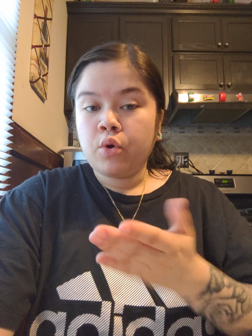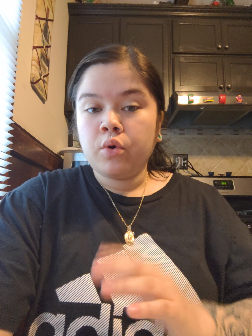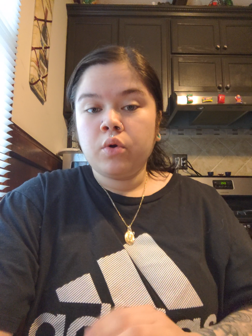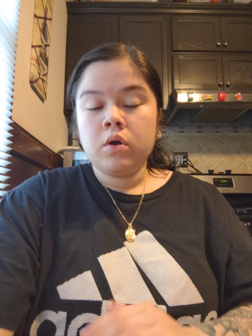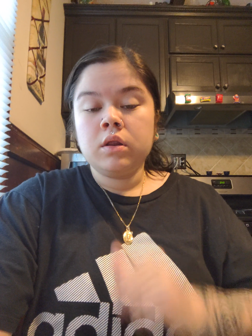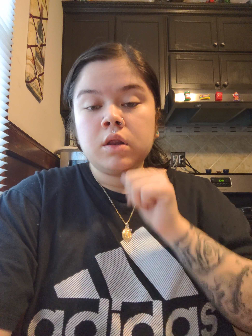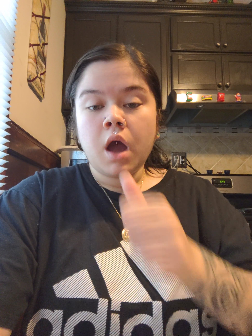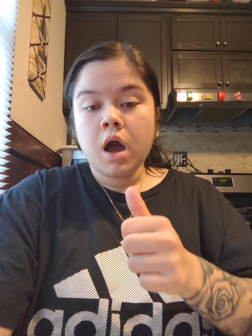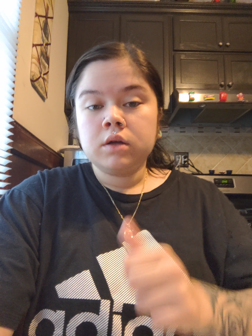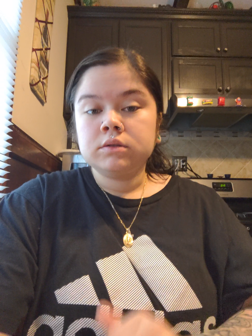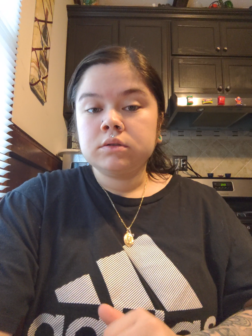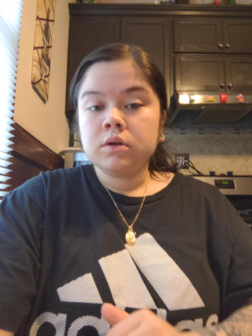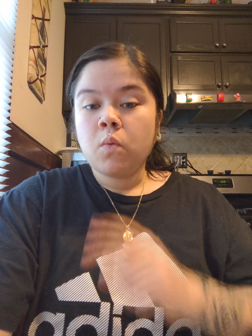not